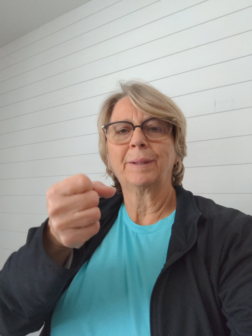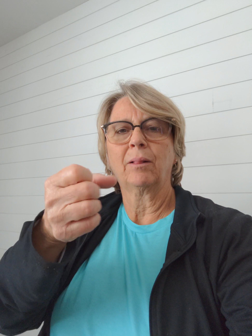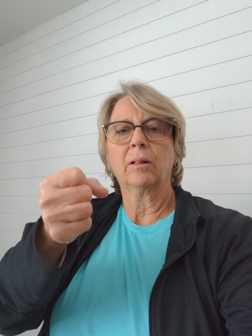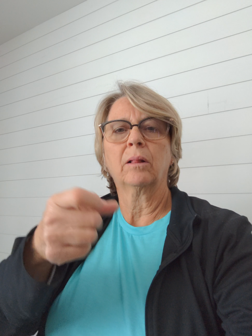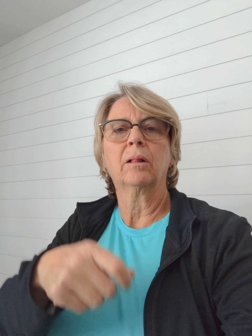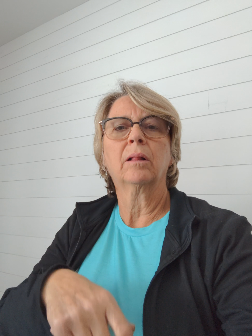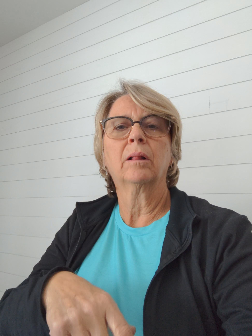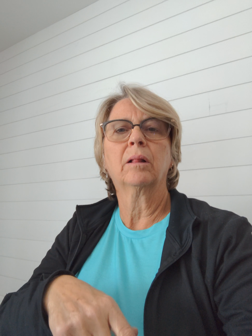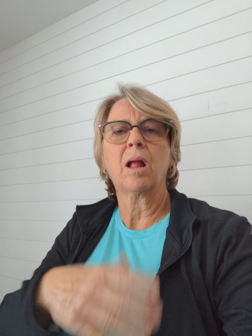milk